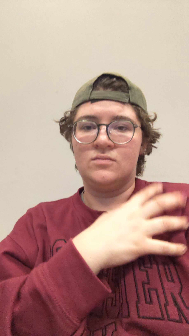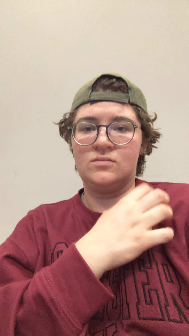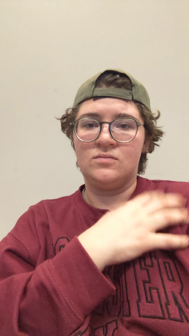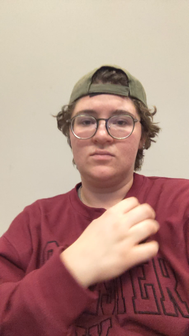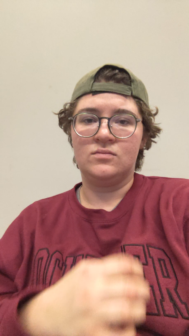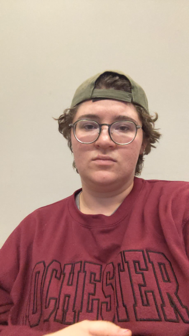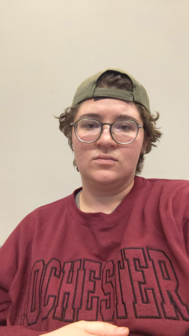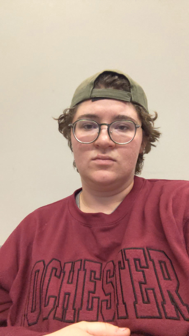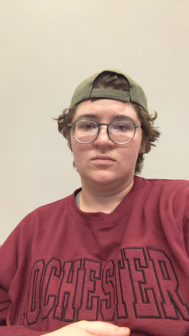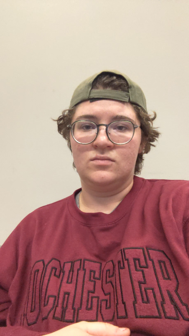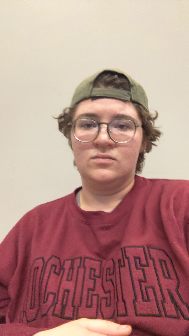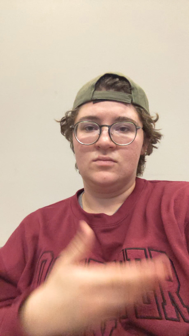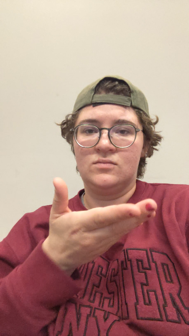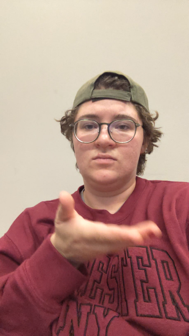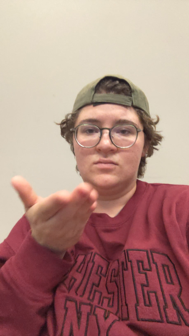carry